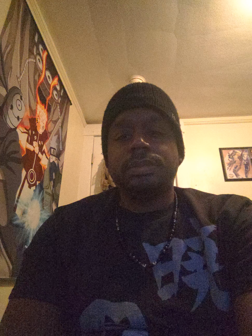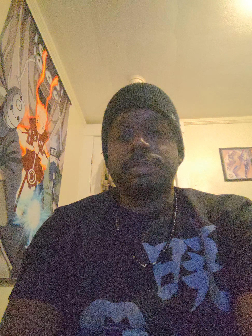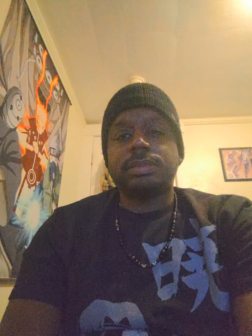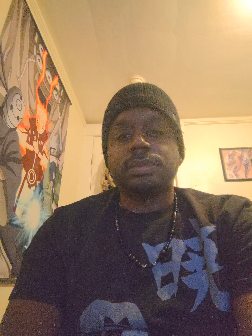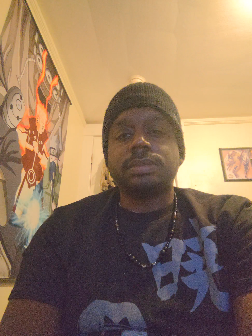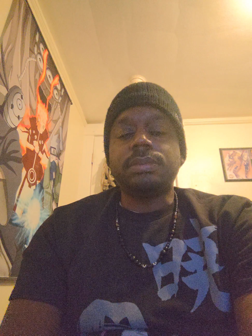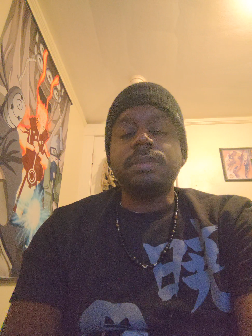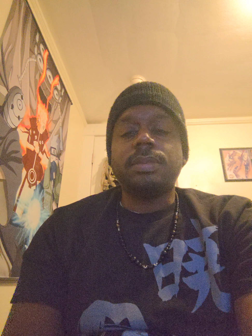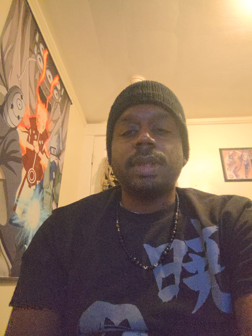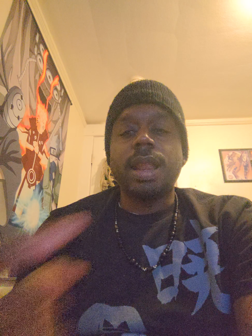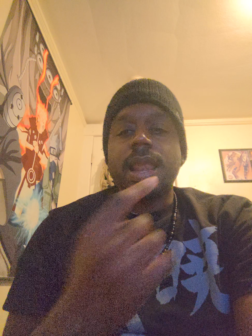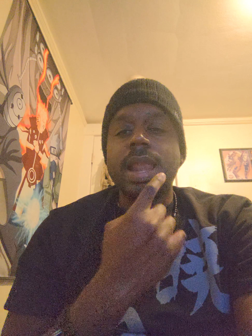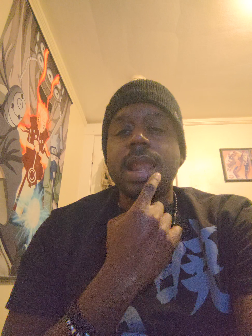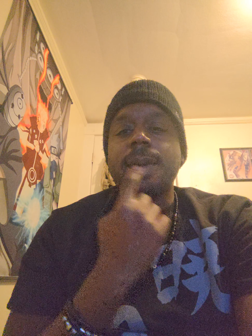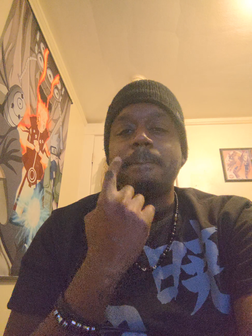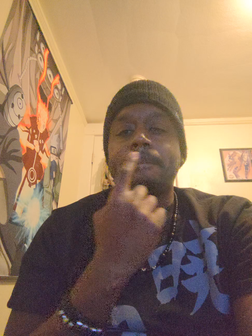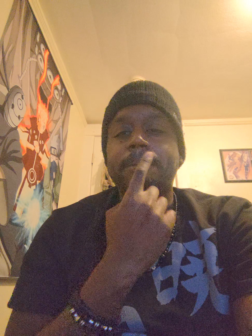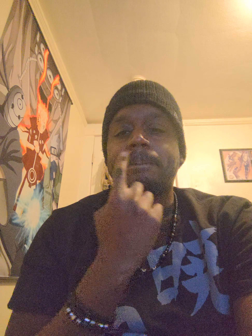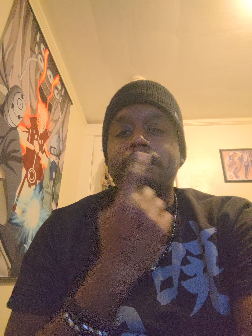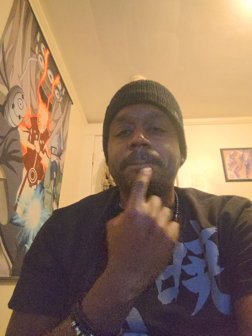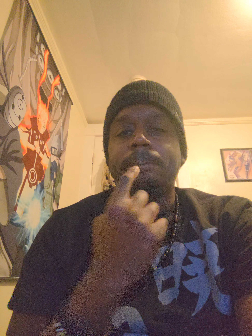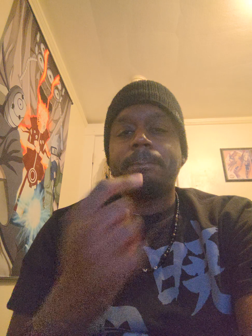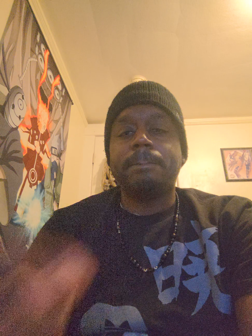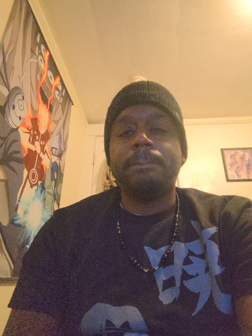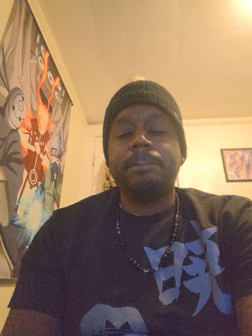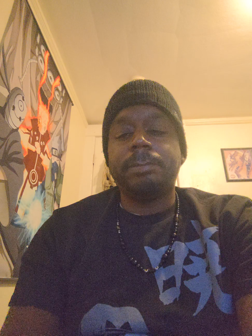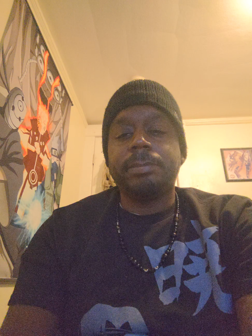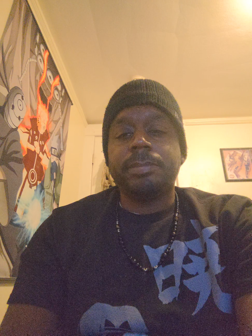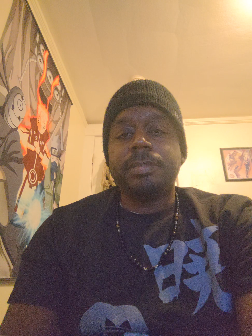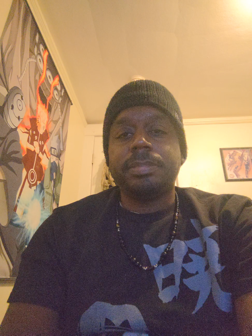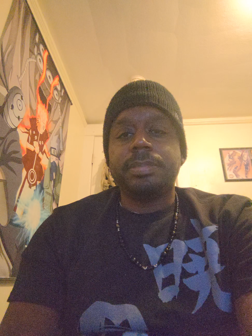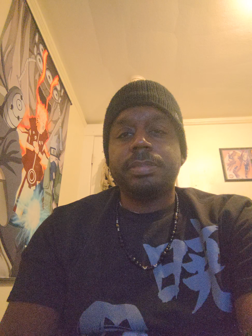lips